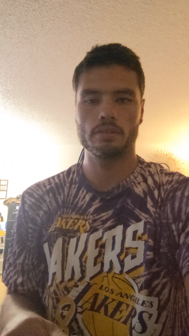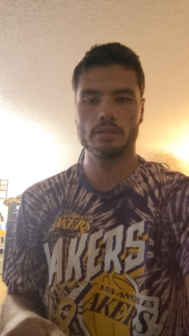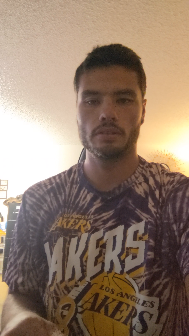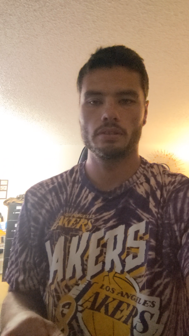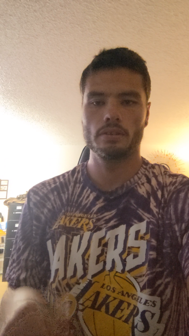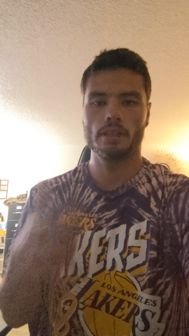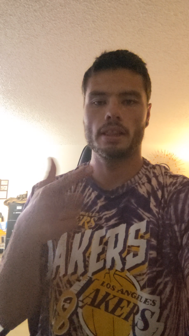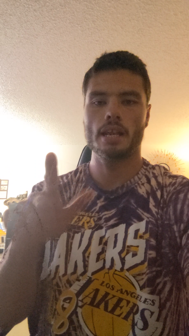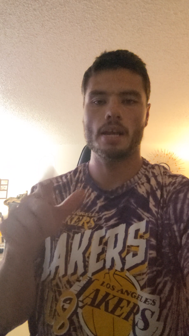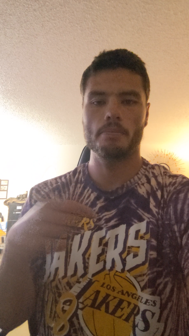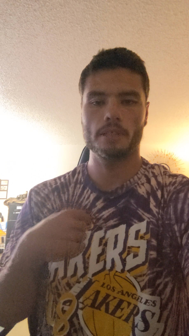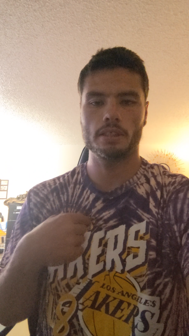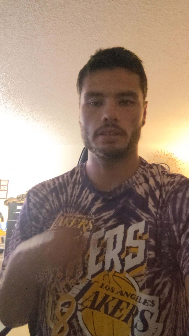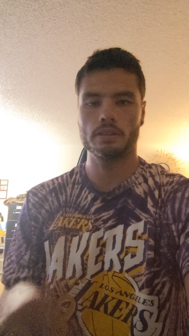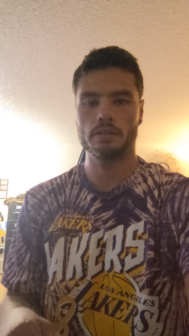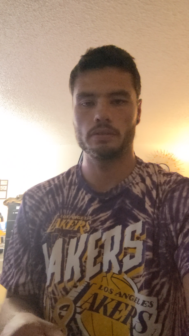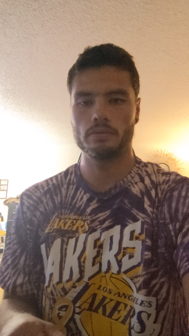let me